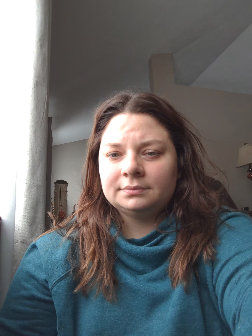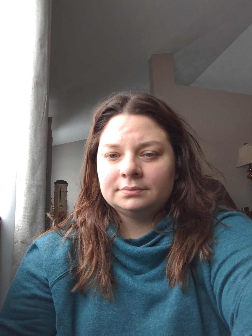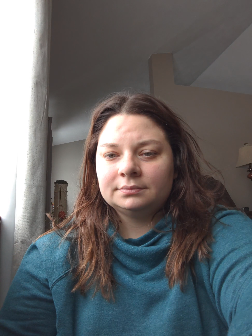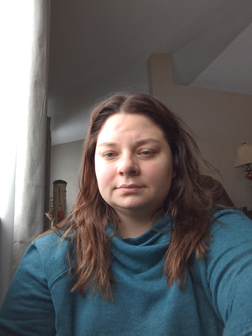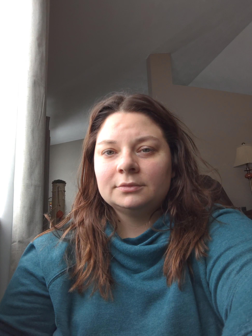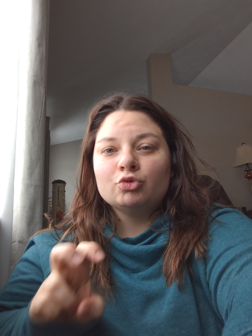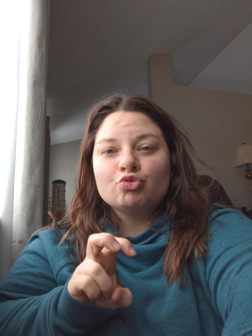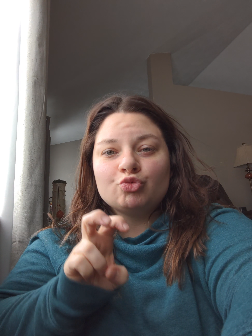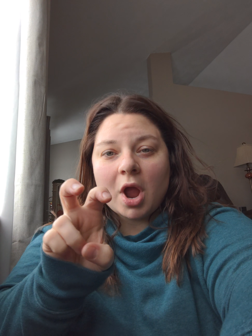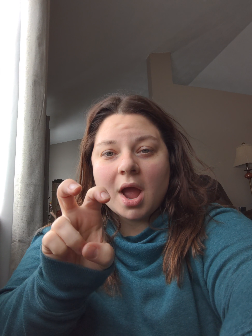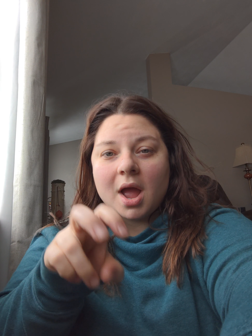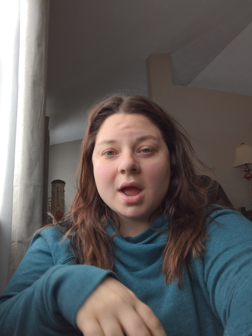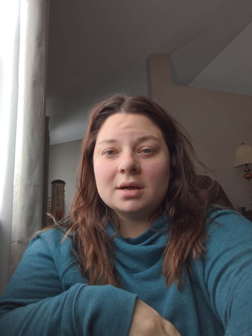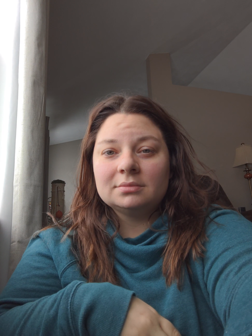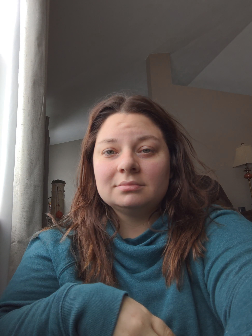ride